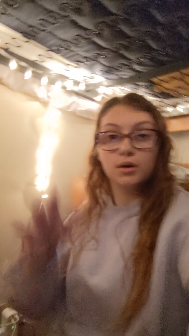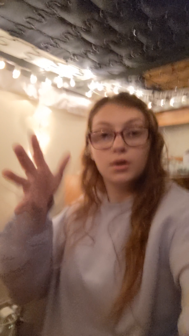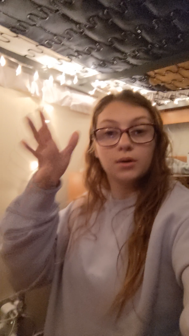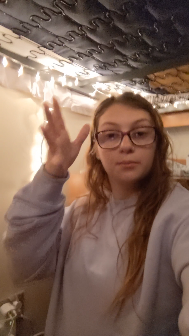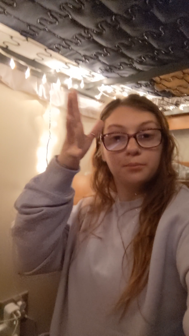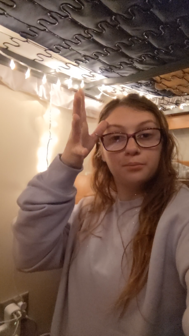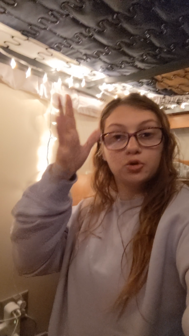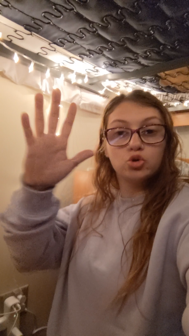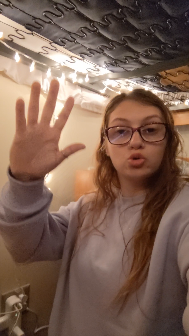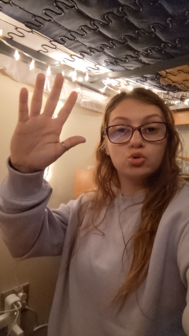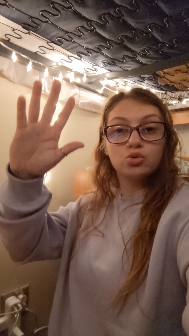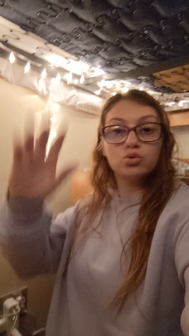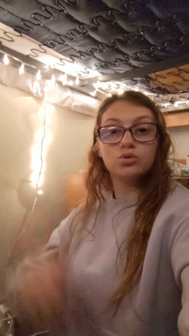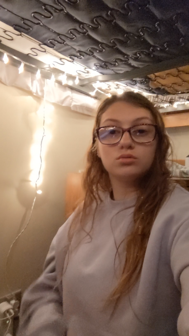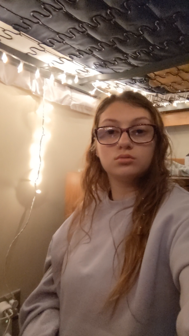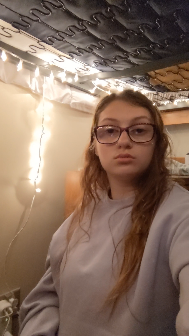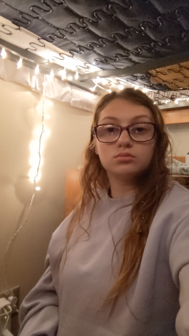moose